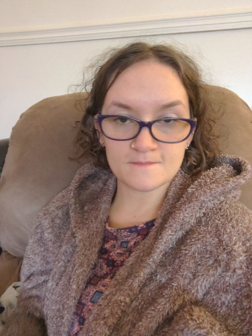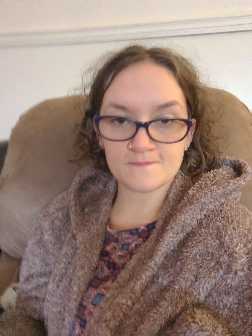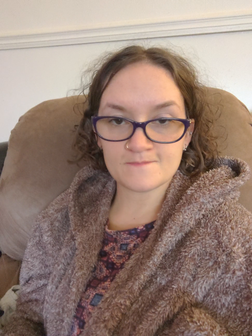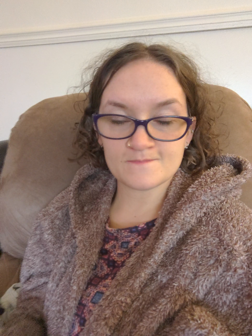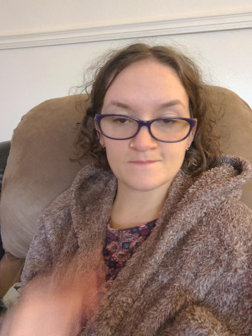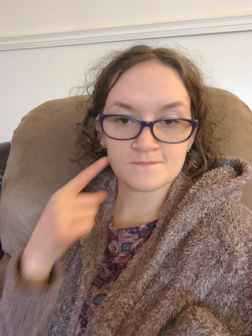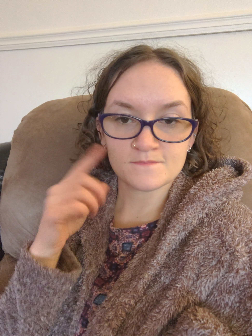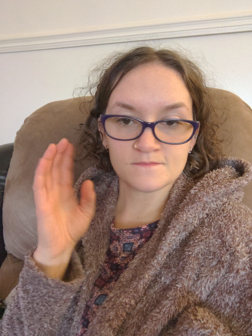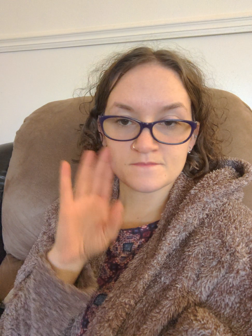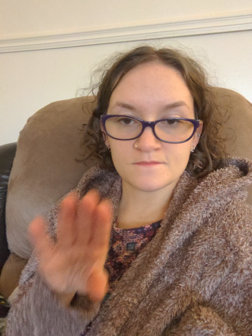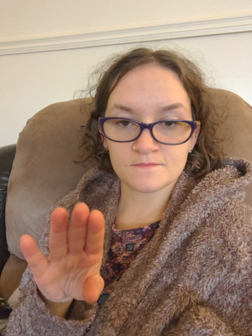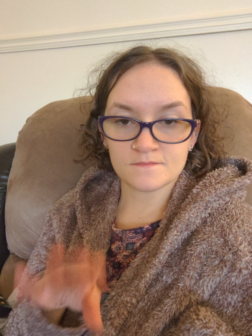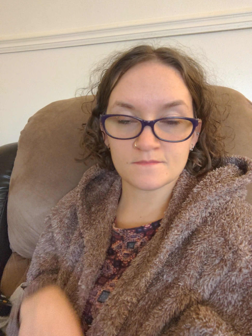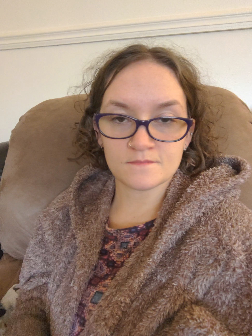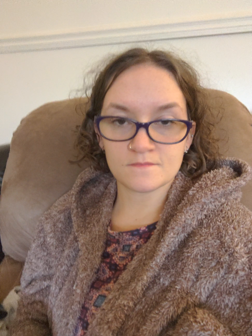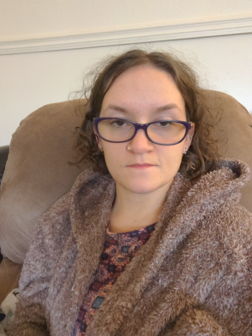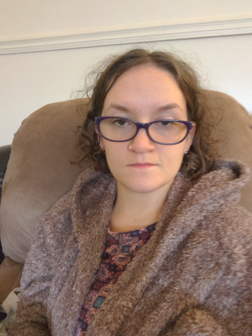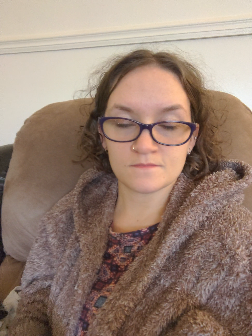bee